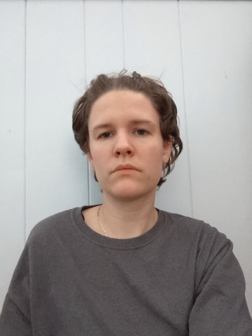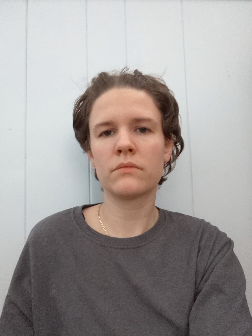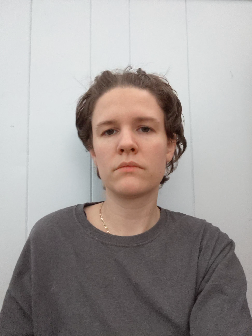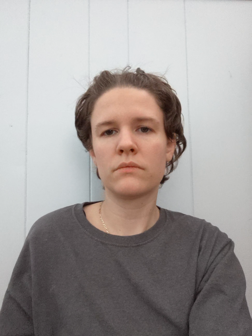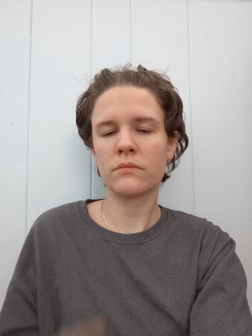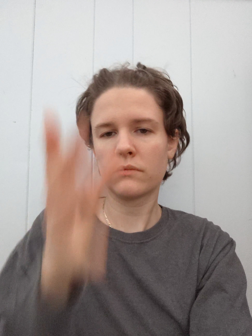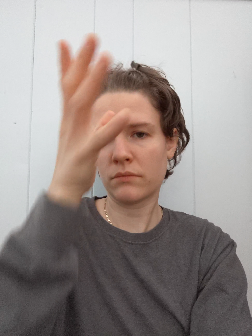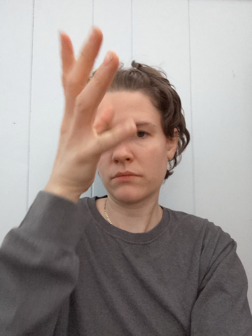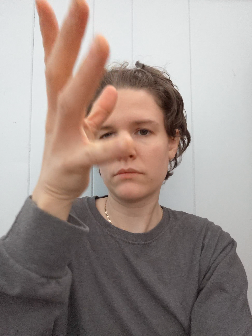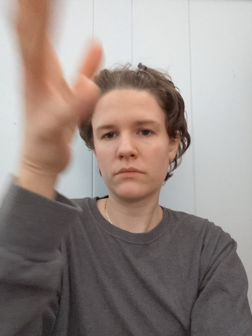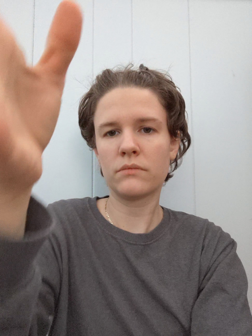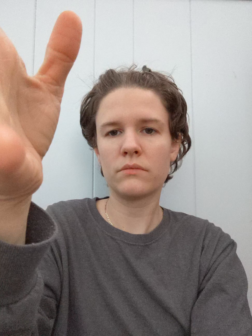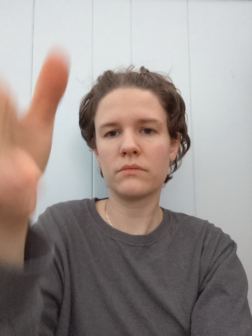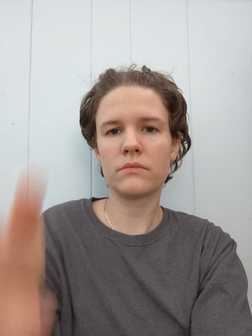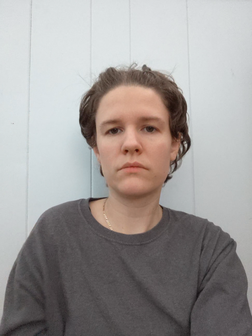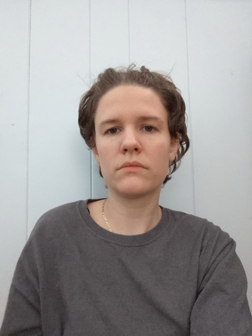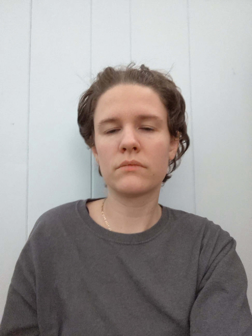grandpa